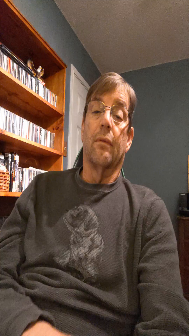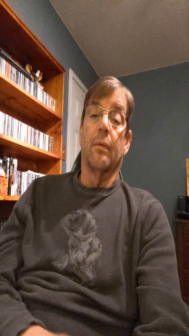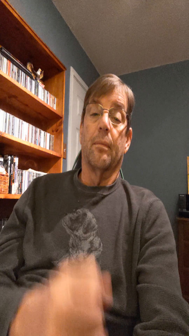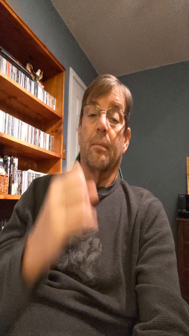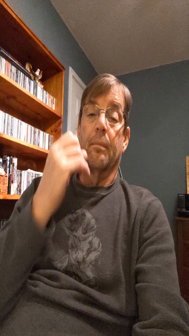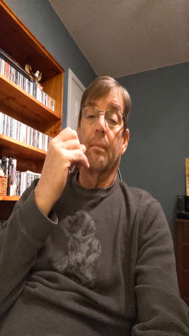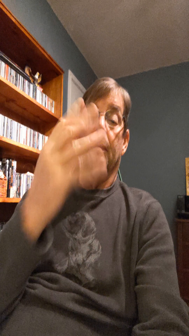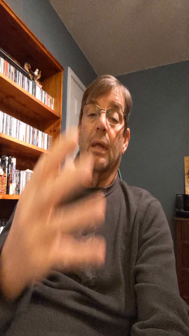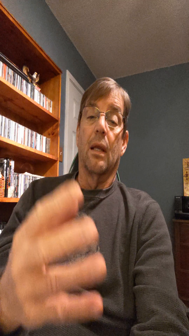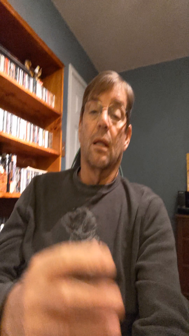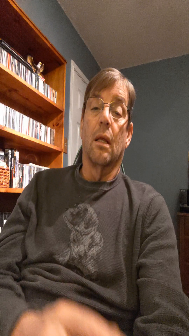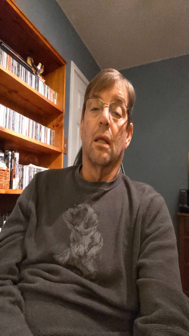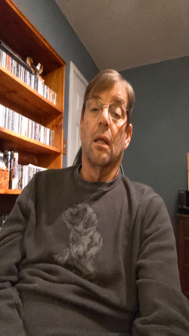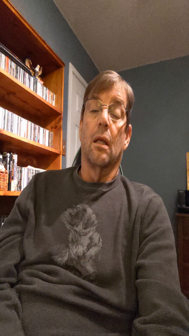many